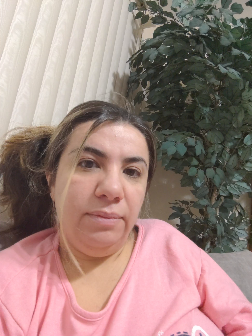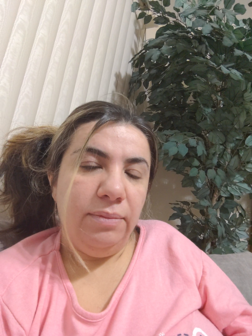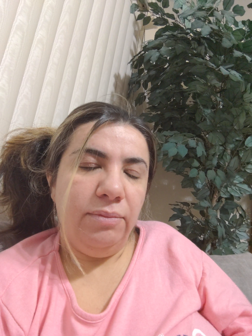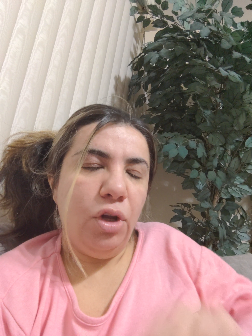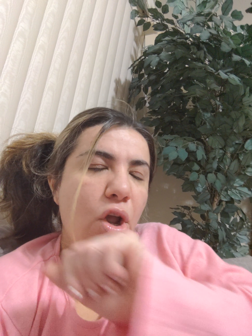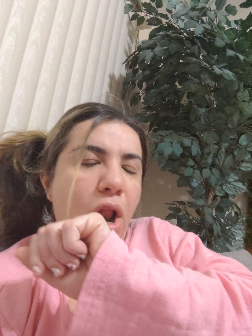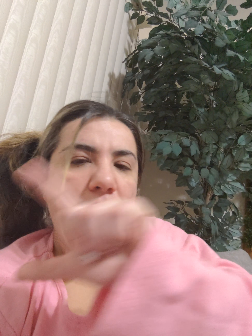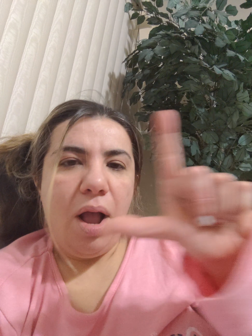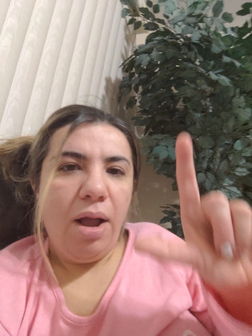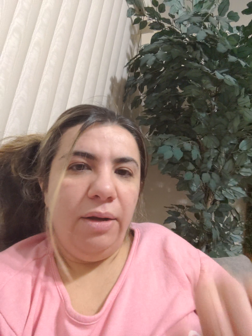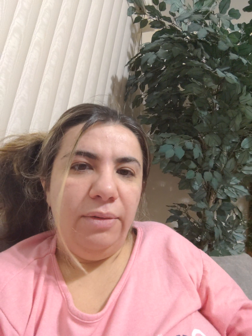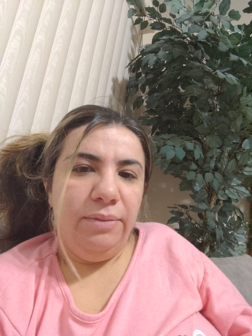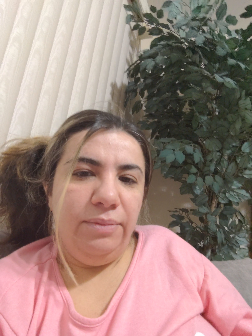all